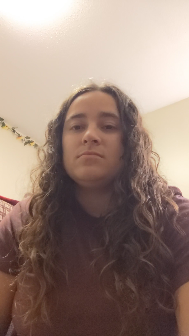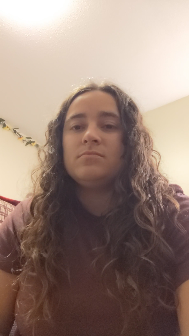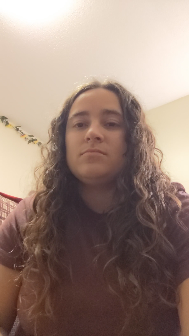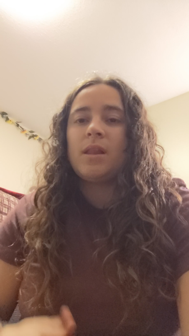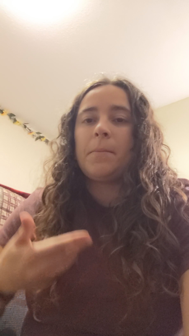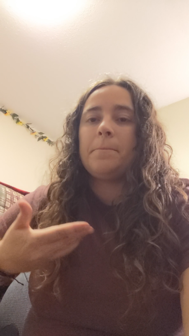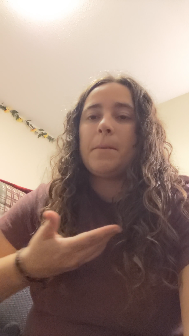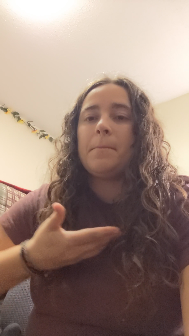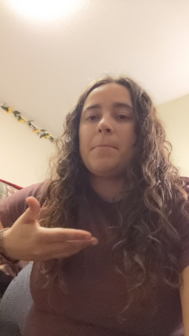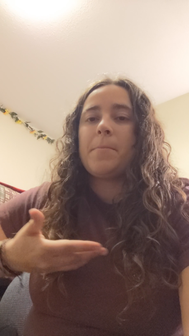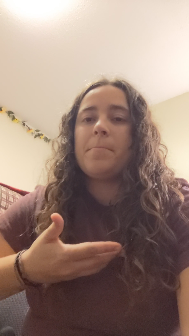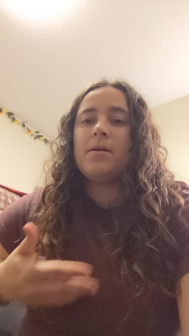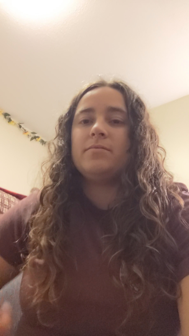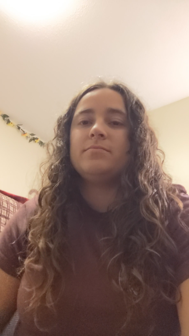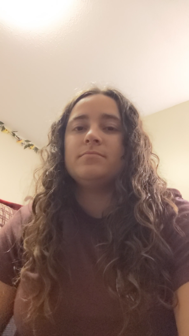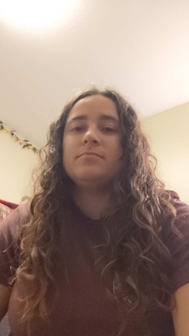baby